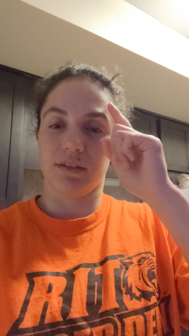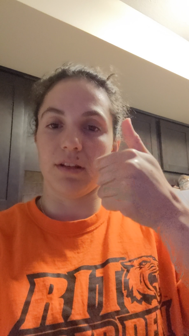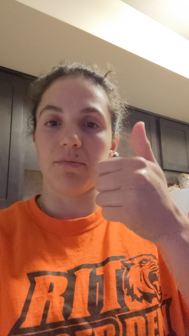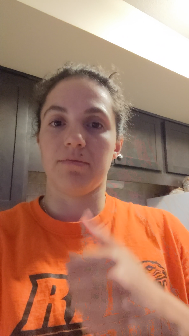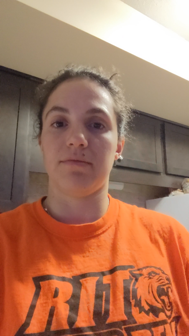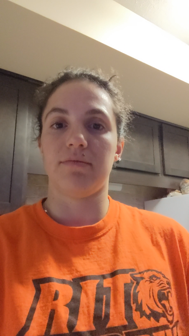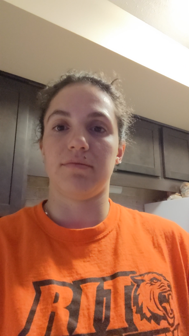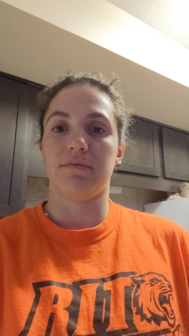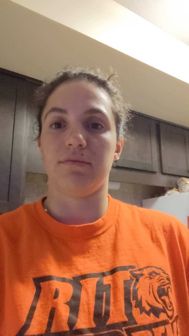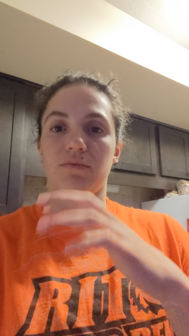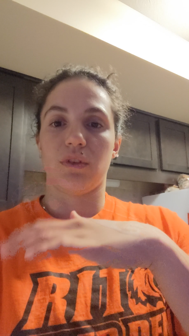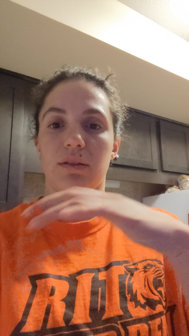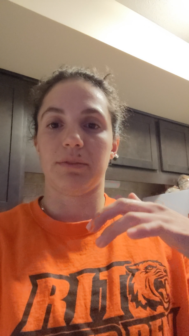grapes